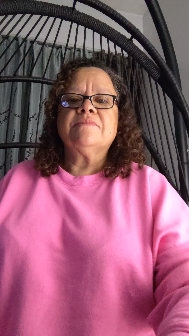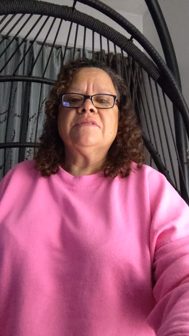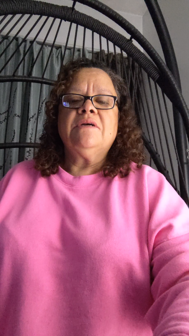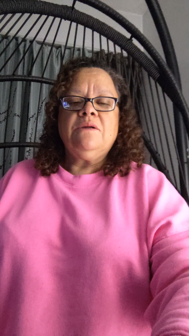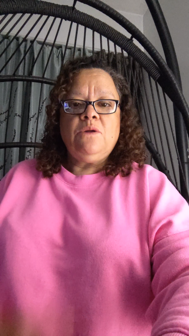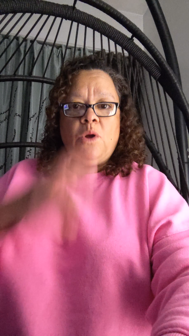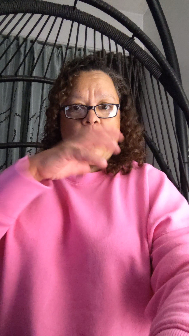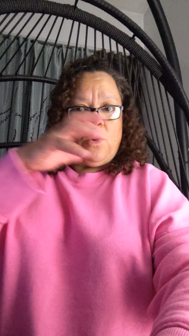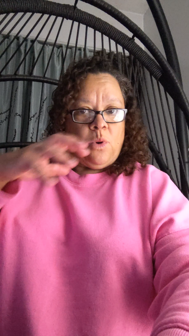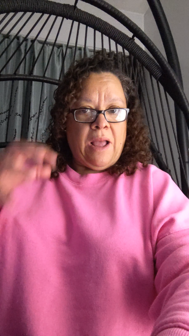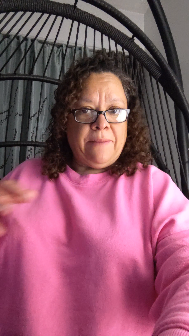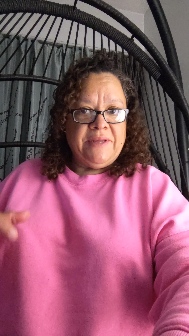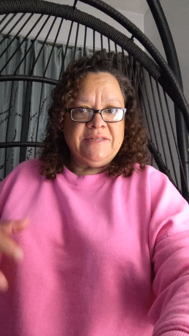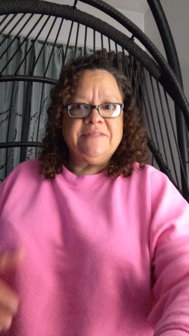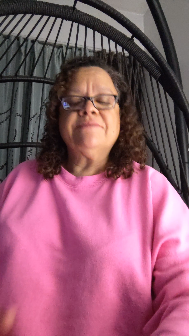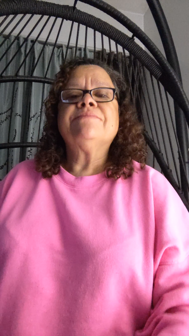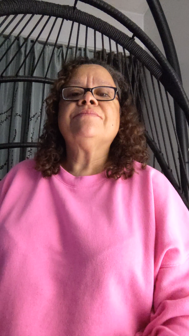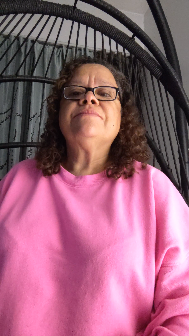grapes